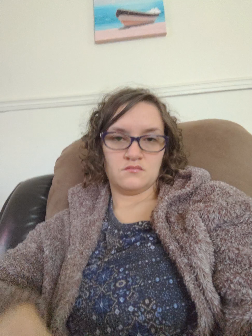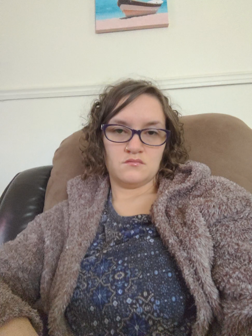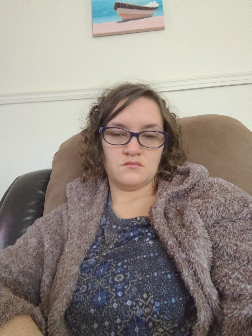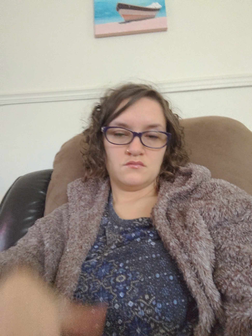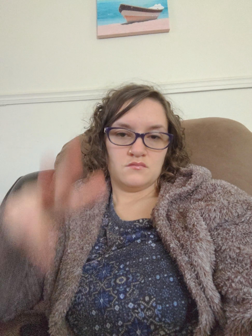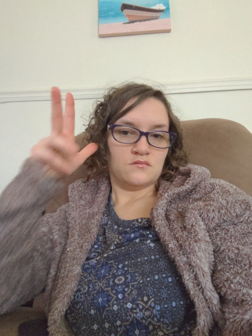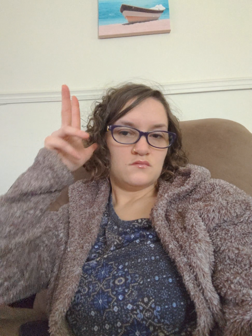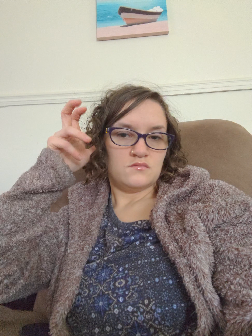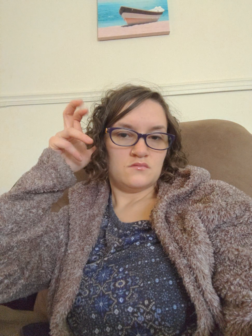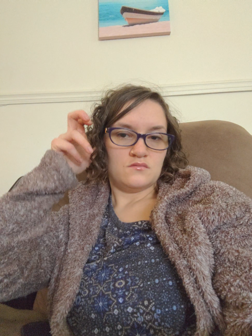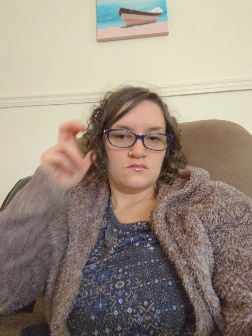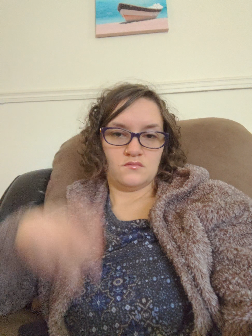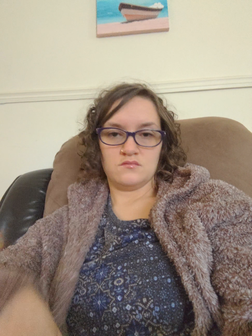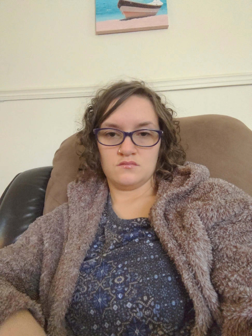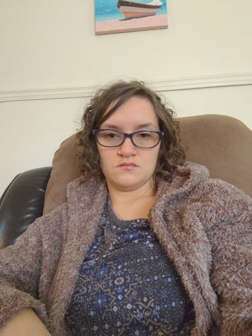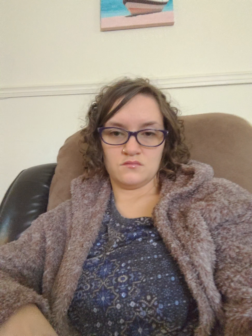hear